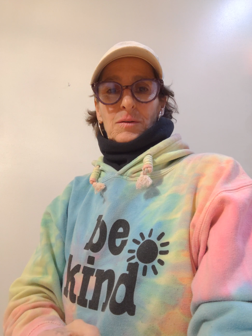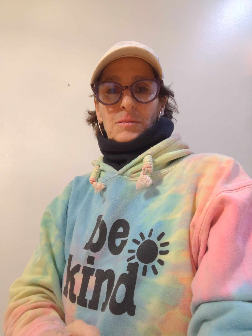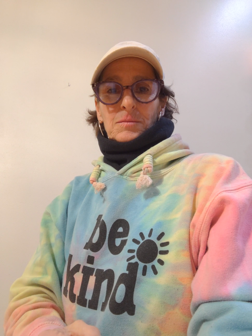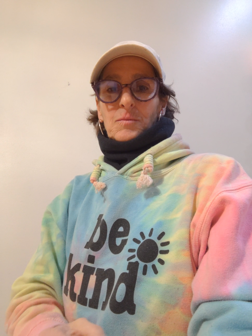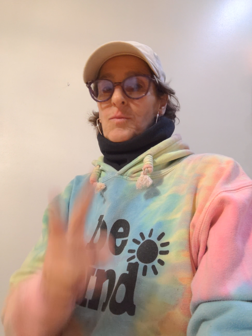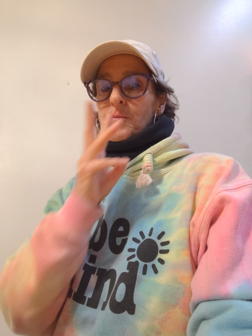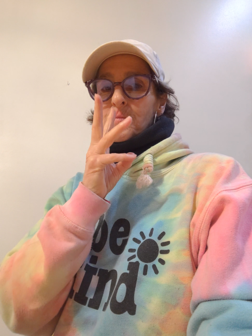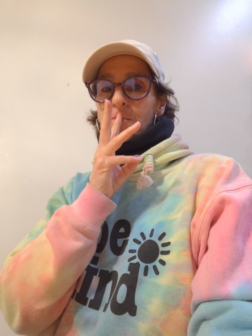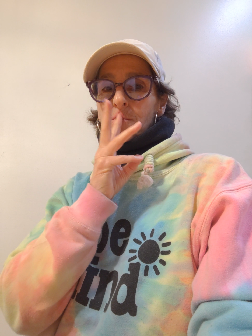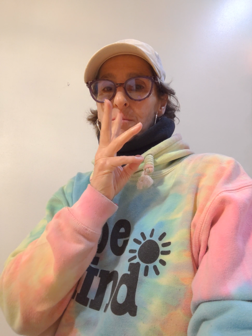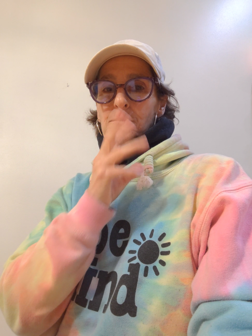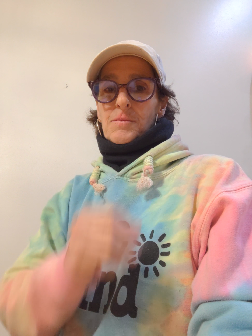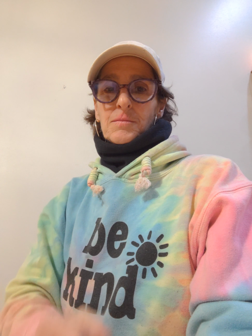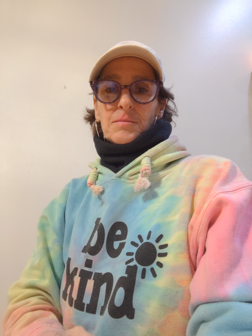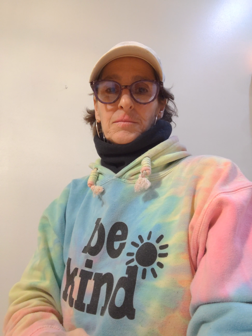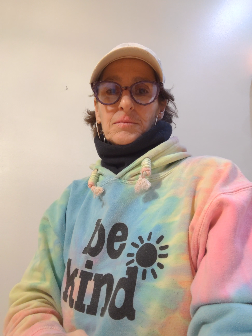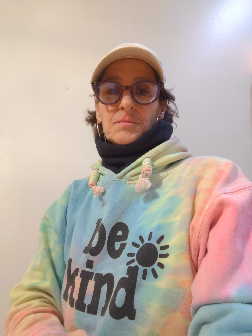water